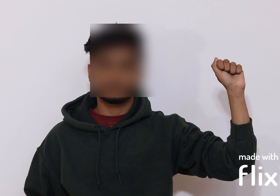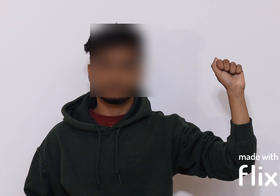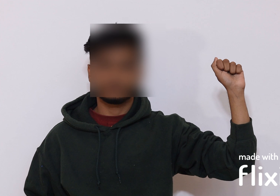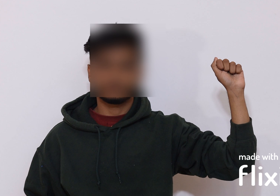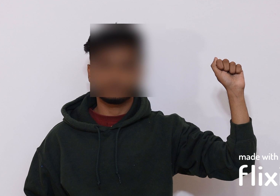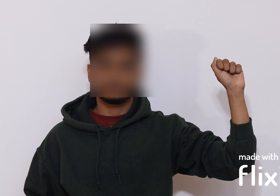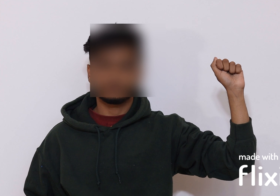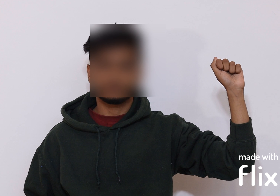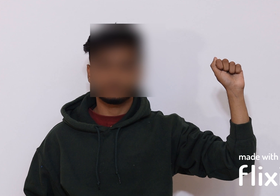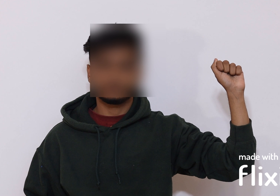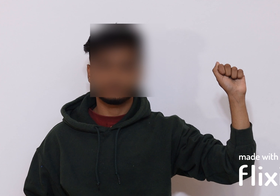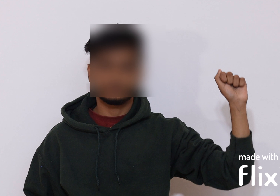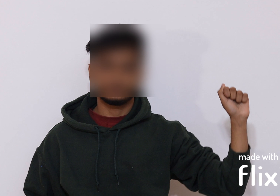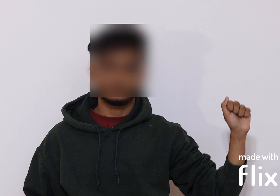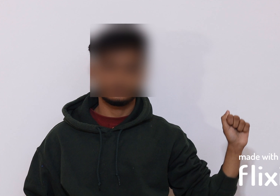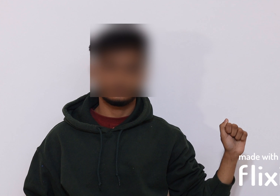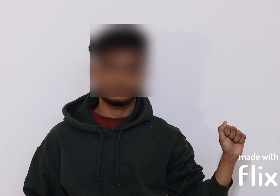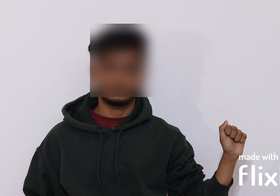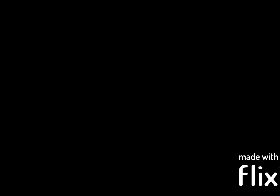آ